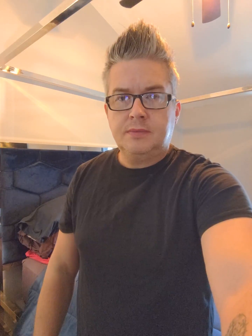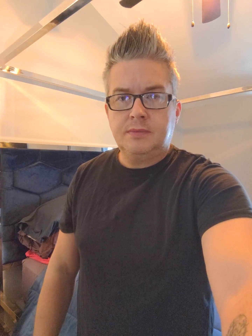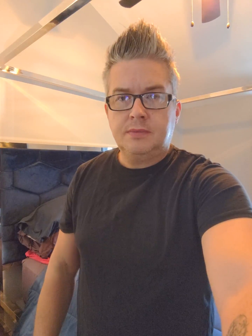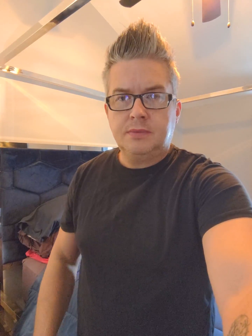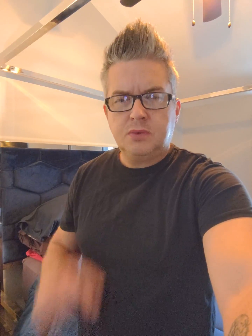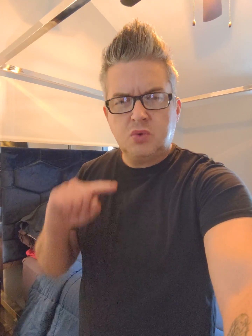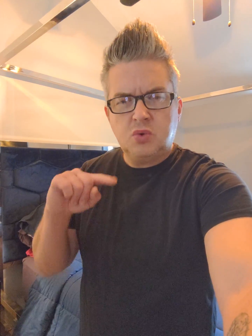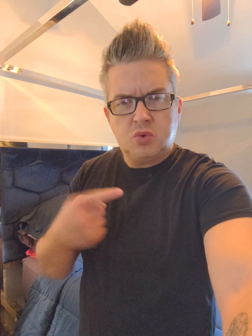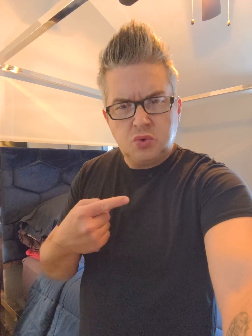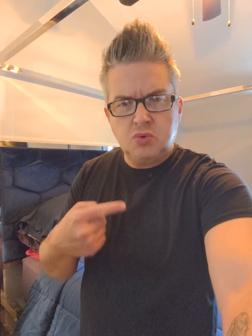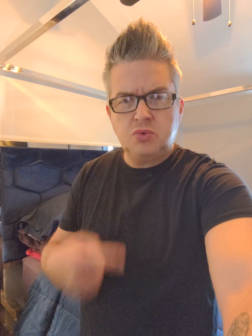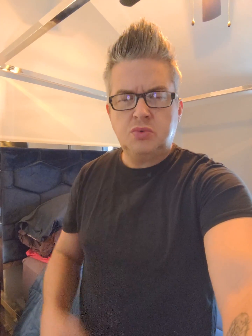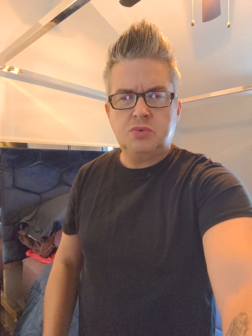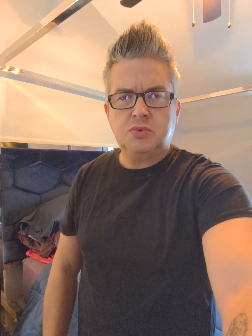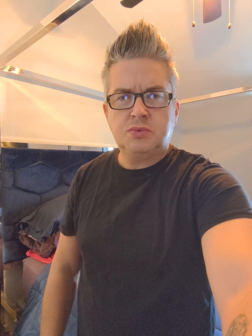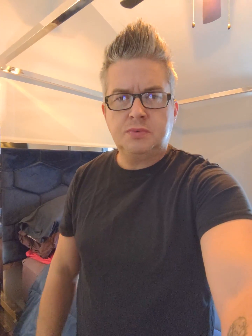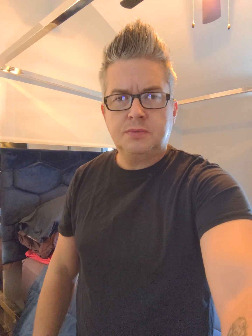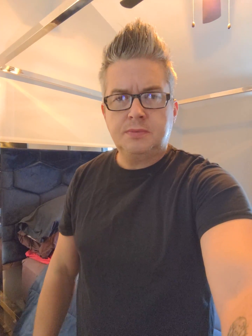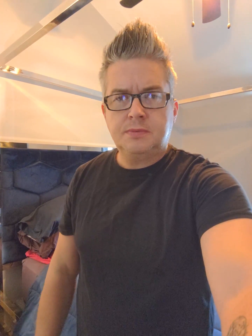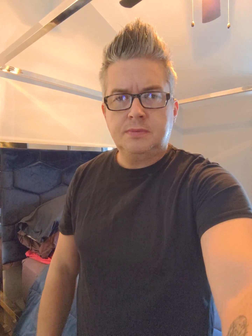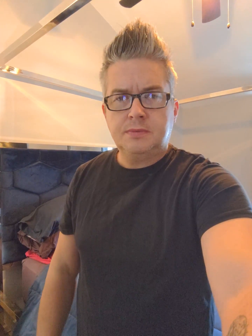hurt